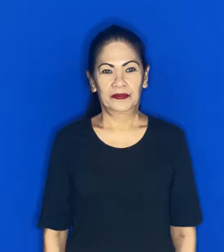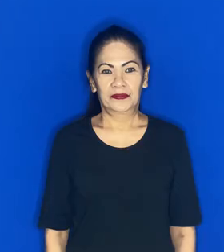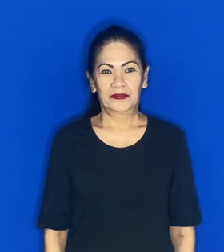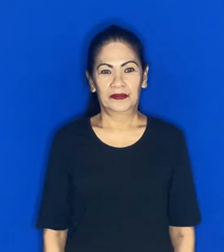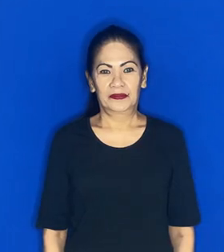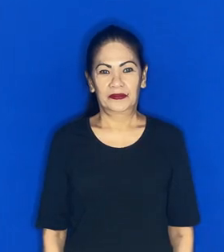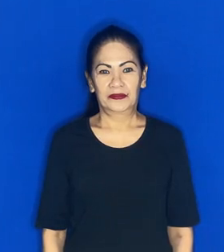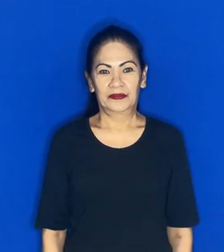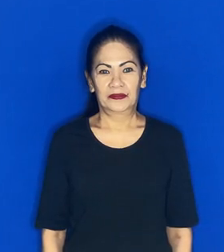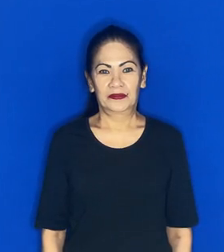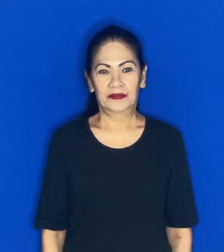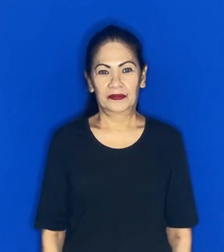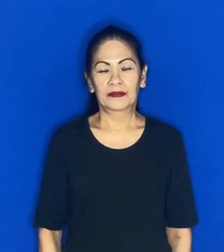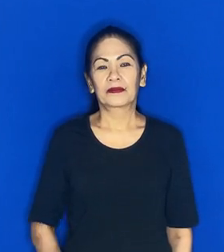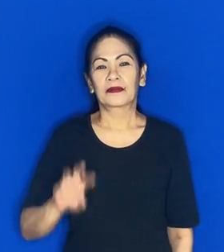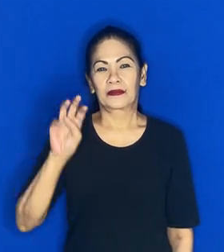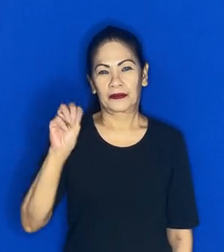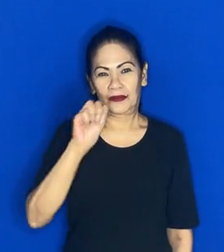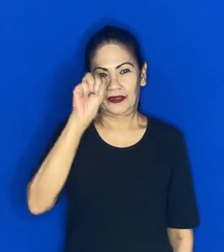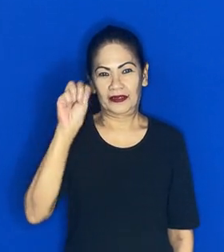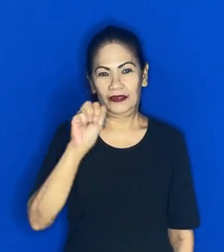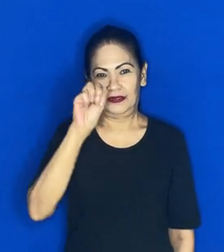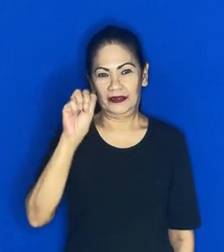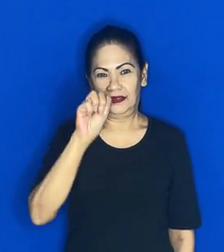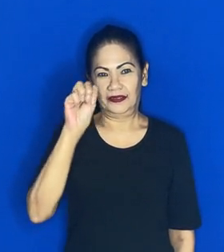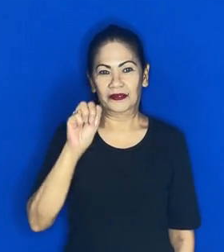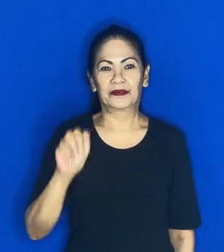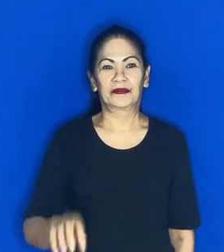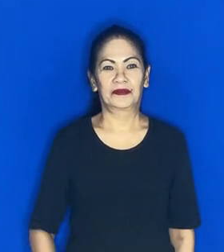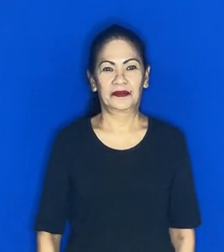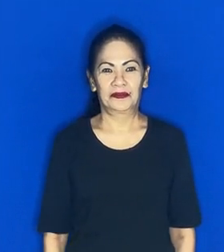monday